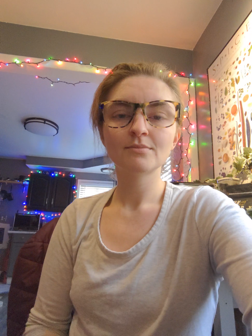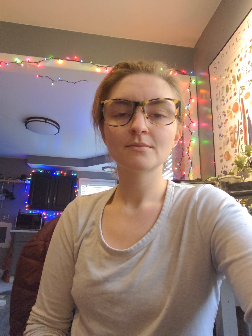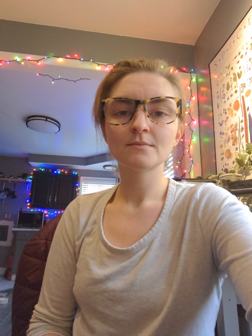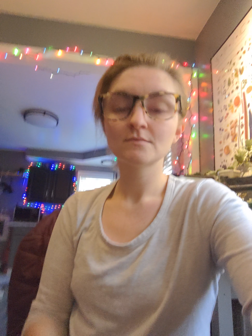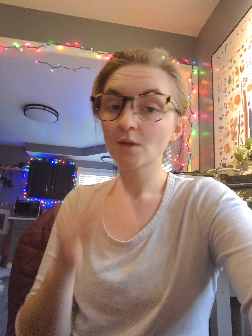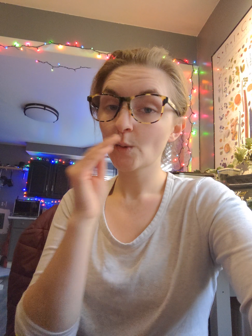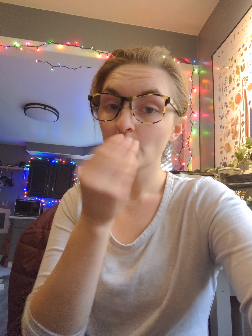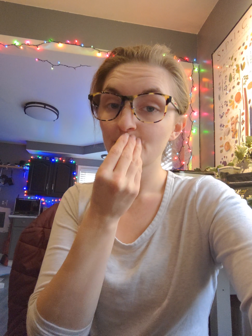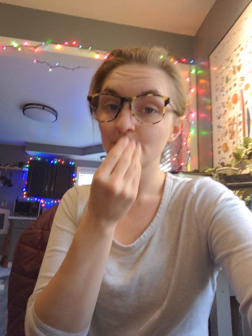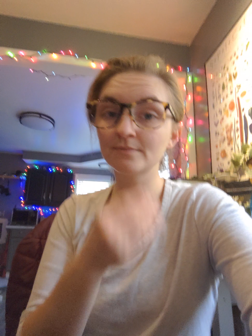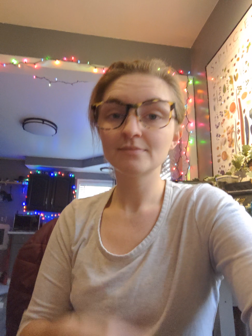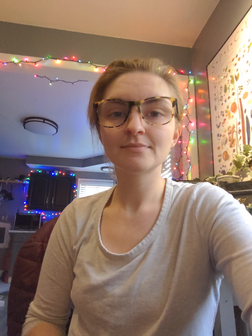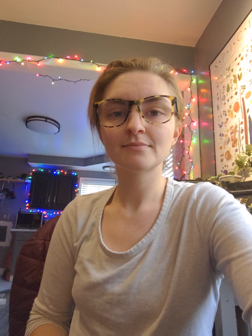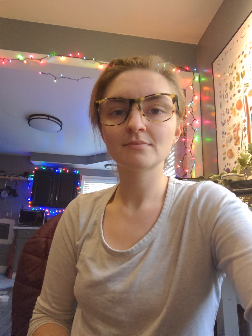flower